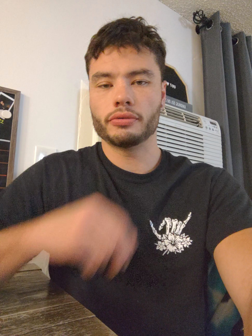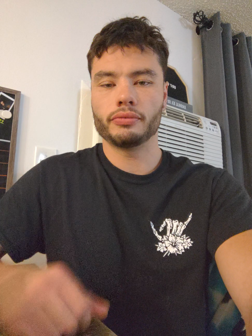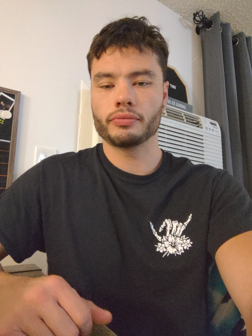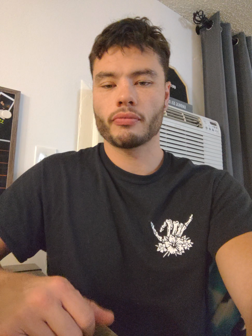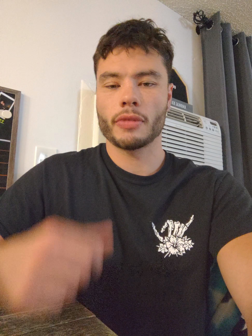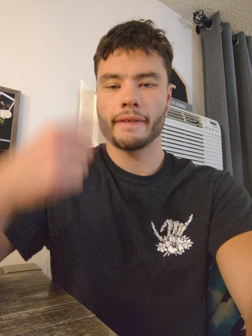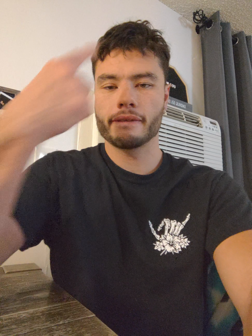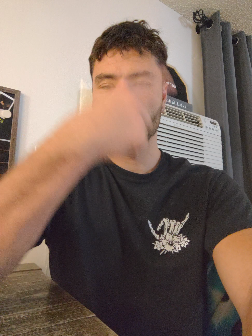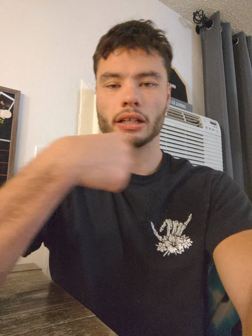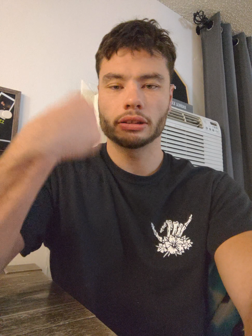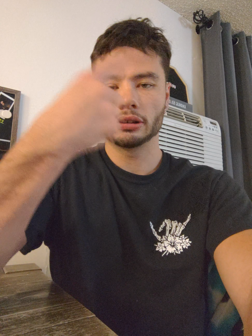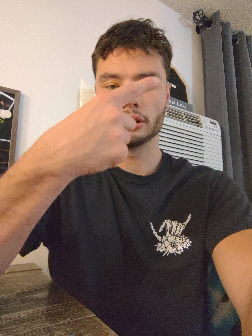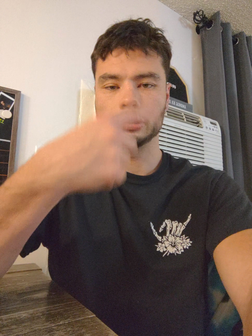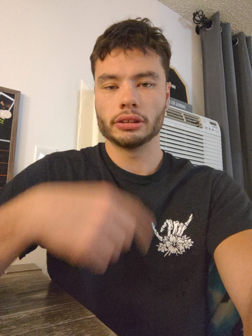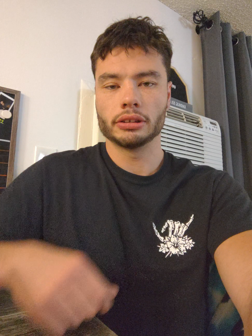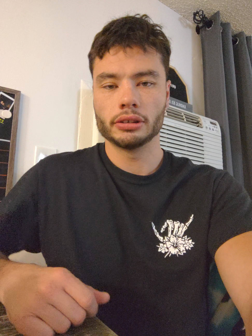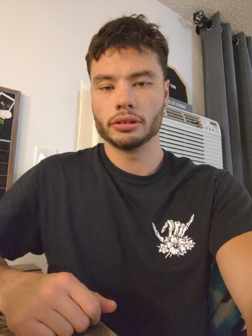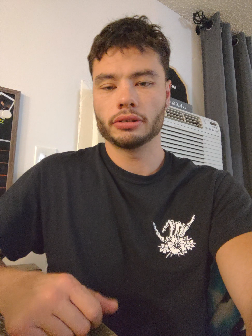face